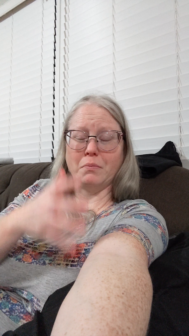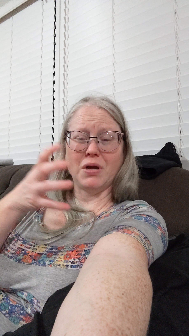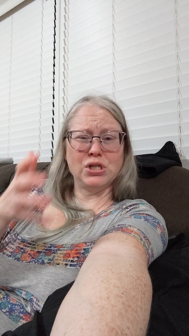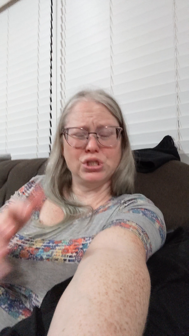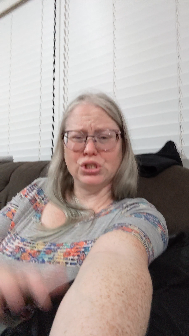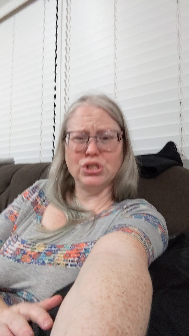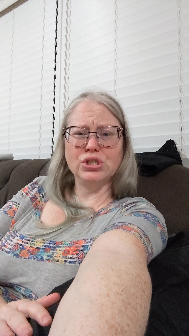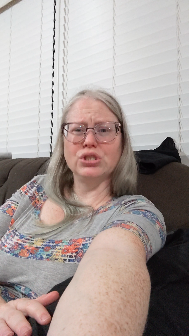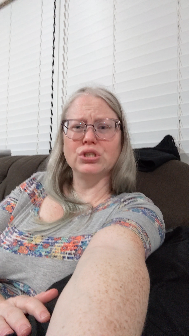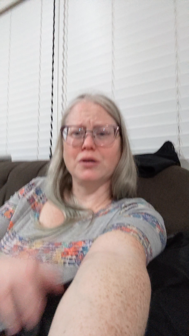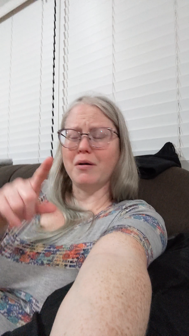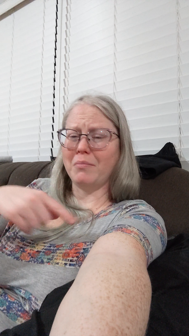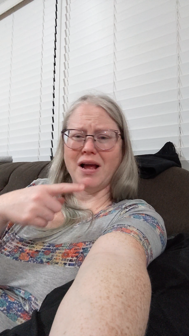about